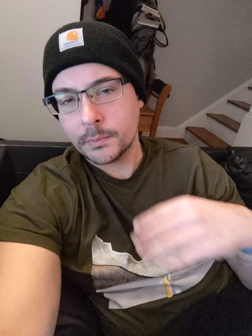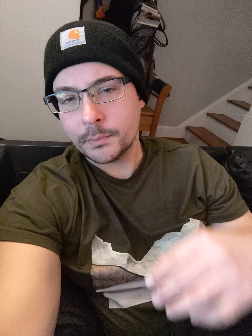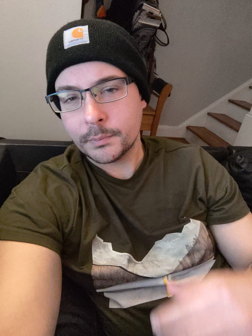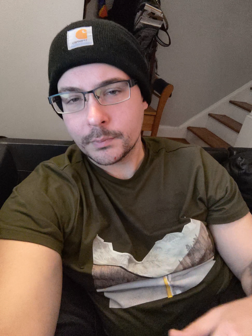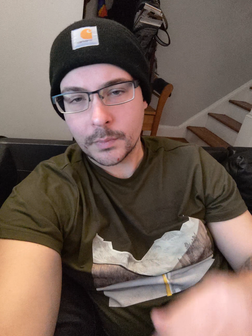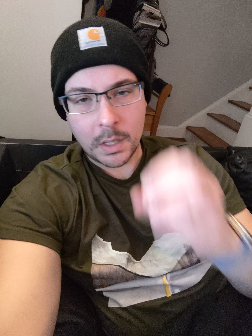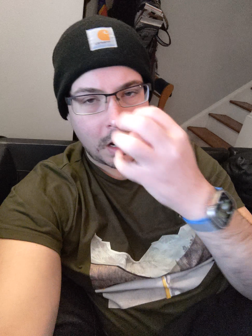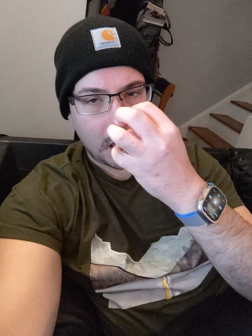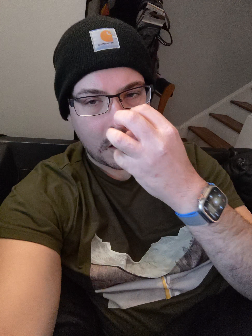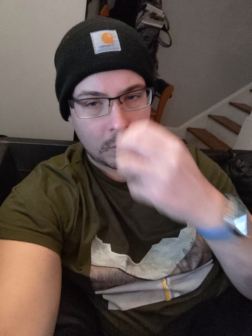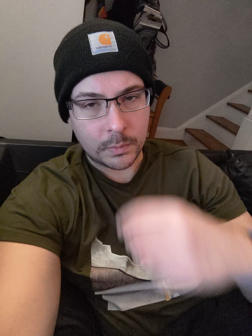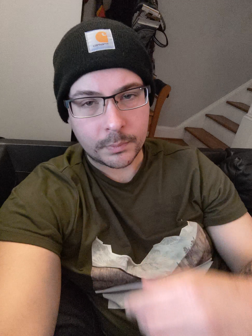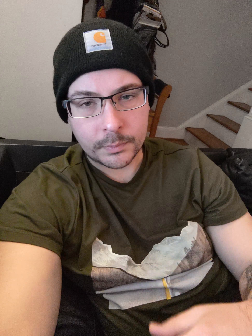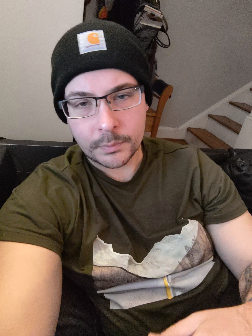clown